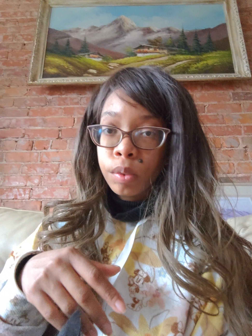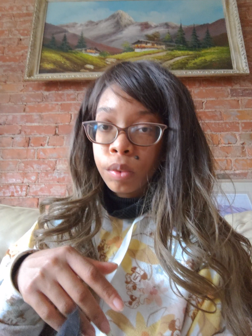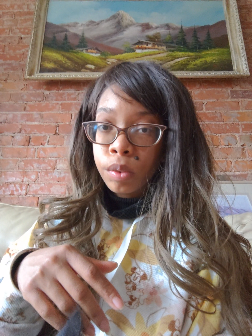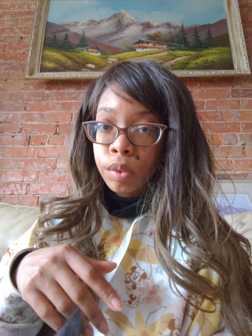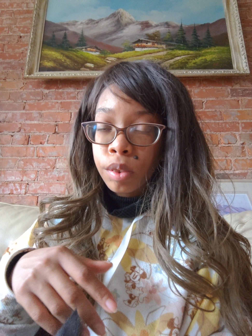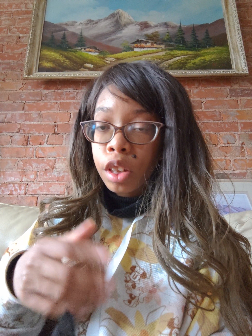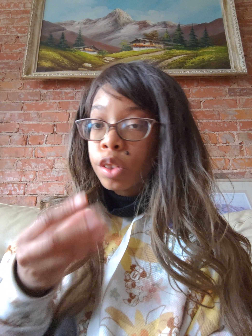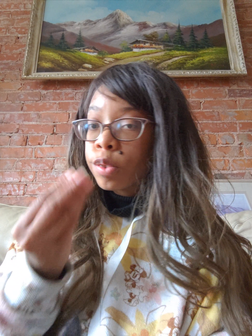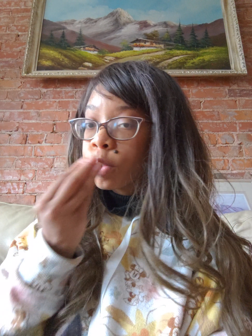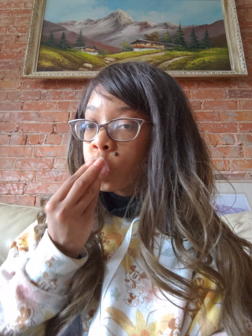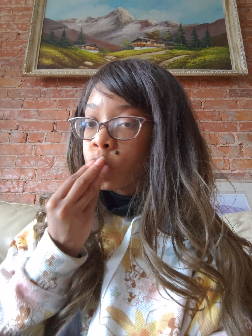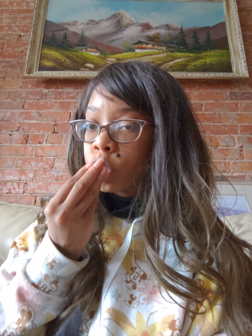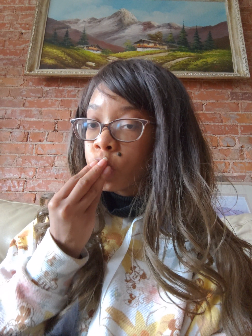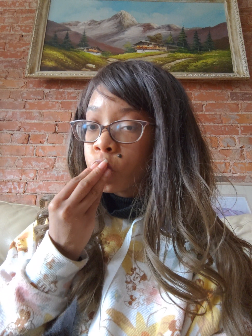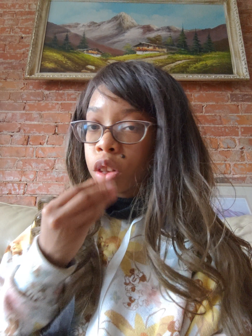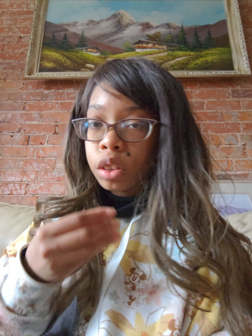food